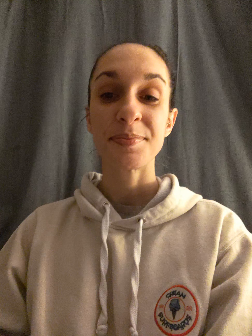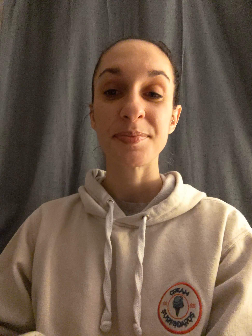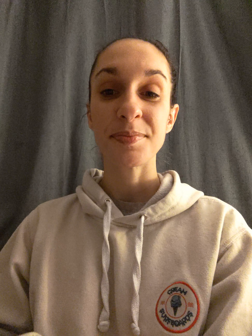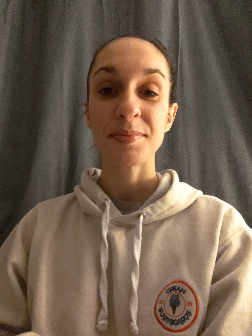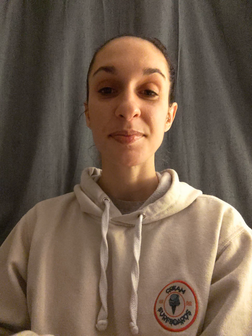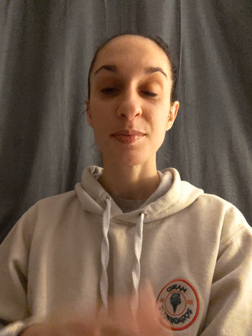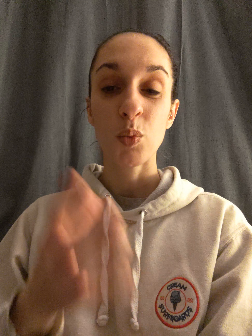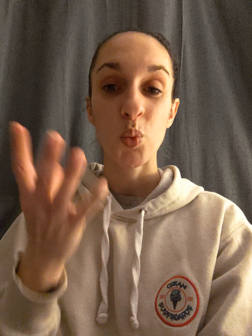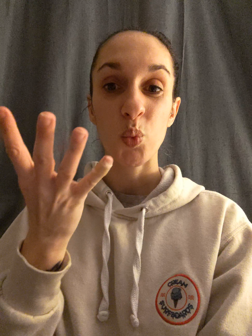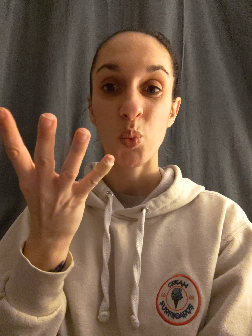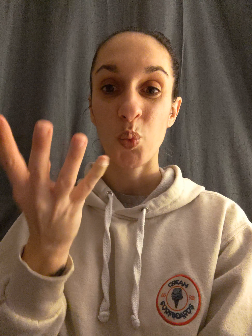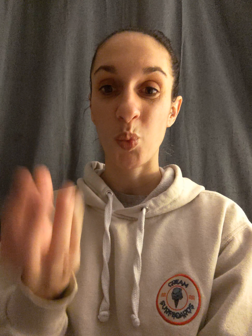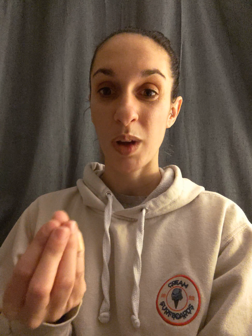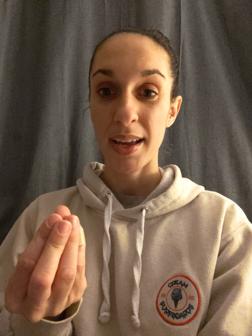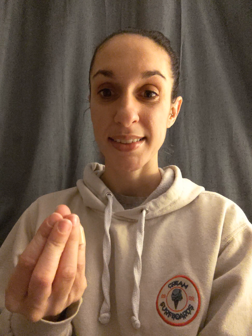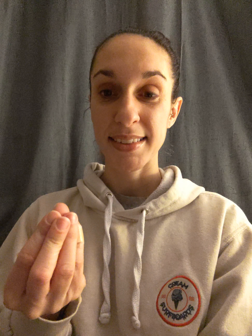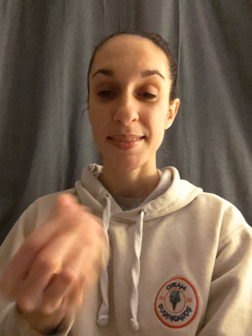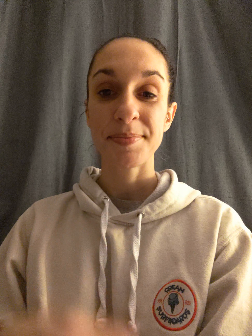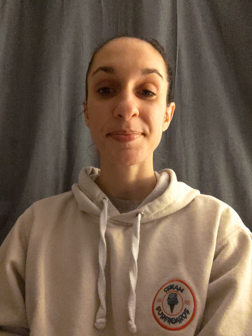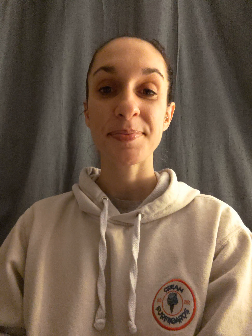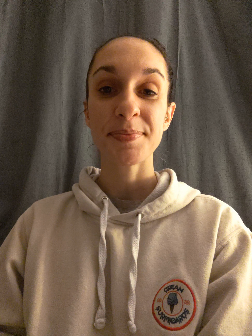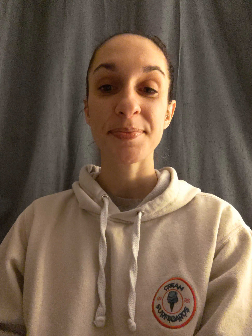wet